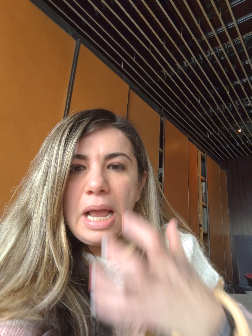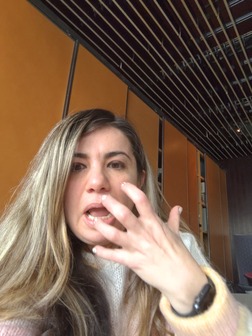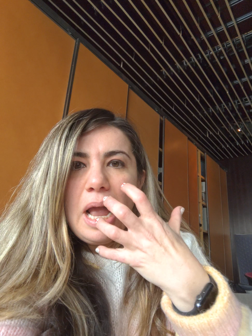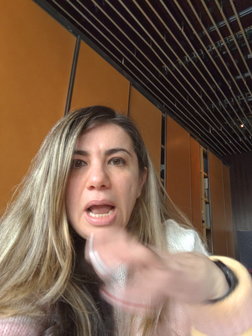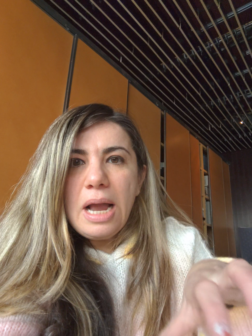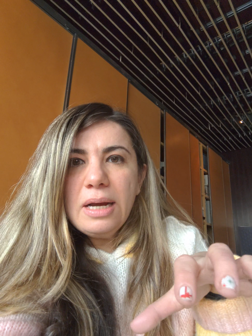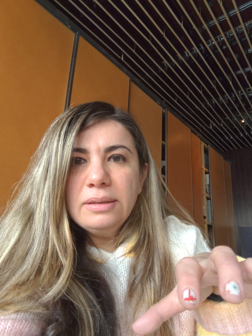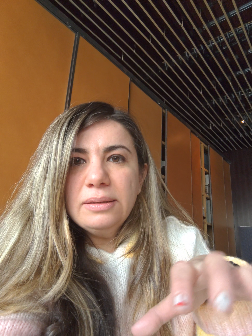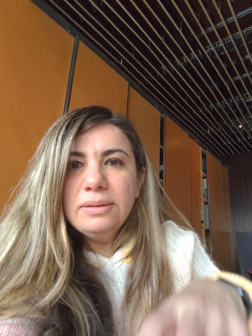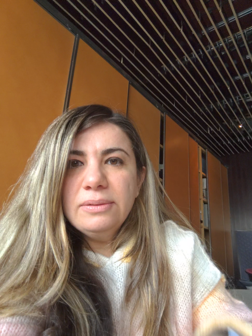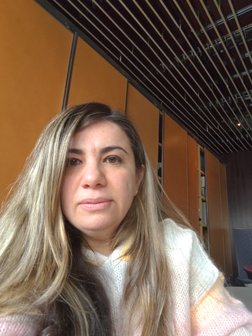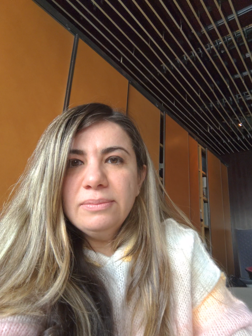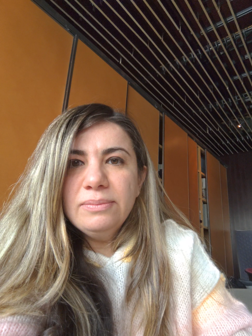hot